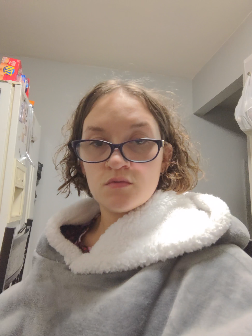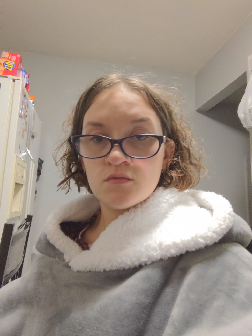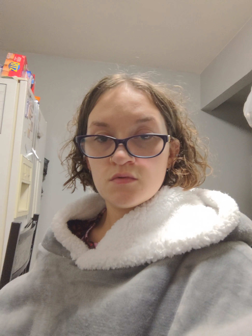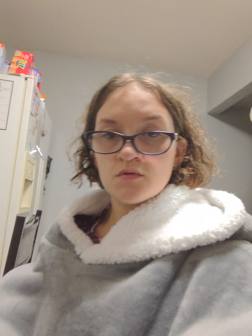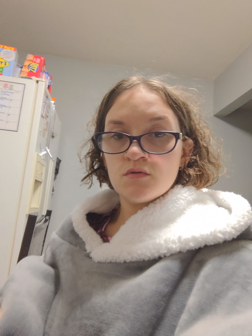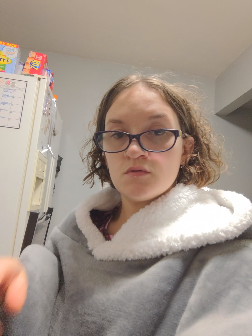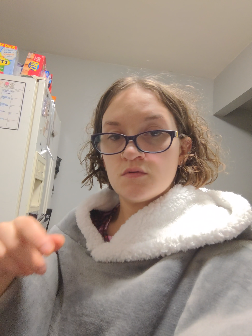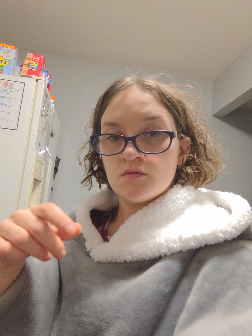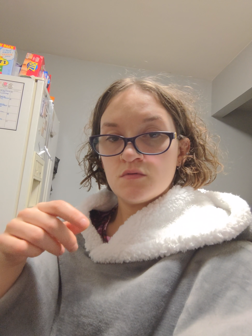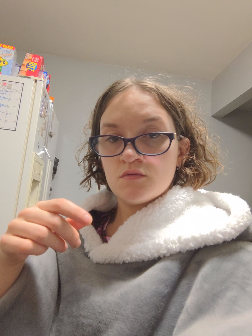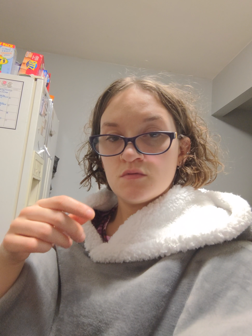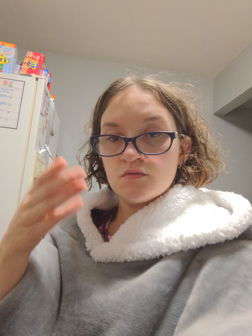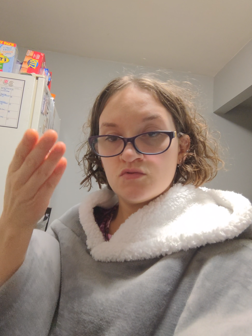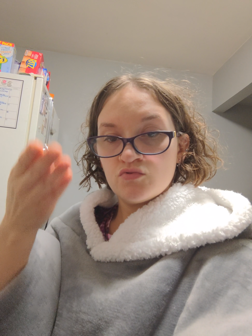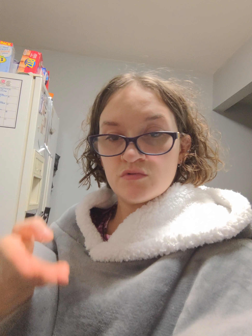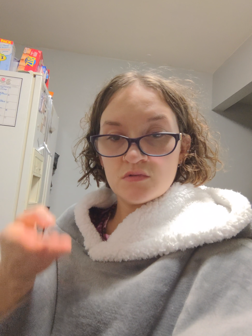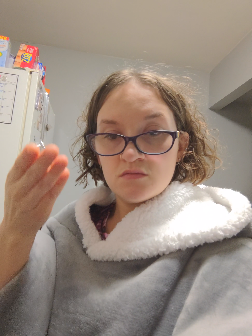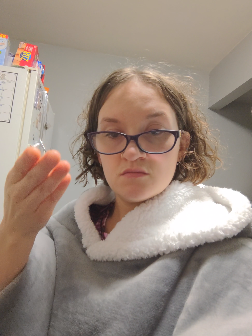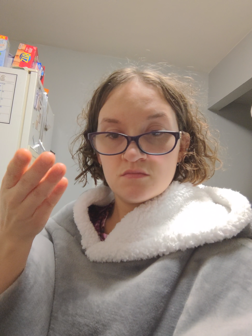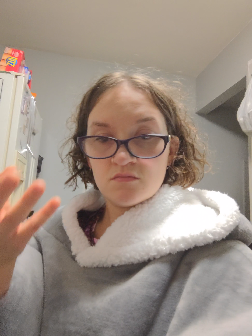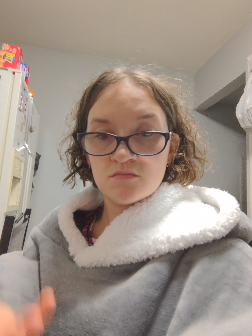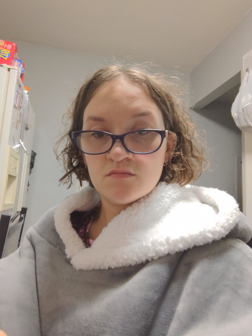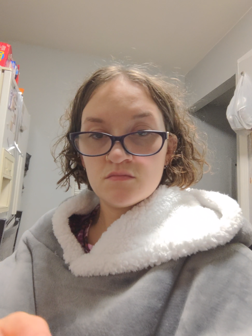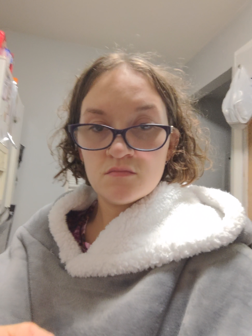he/she/it